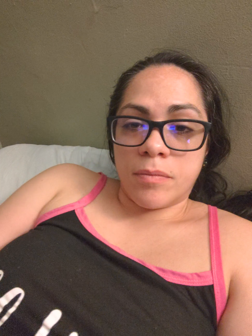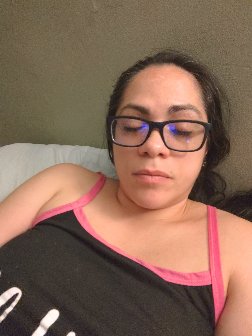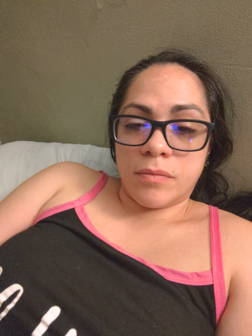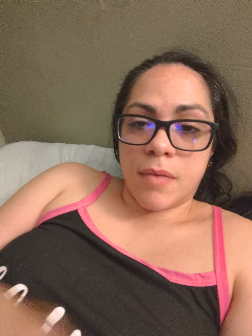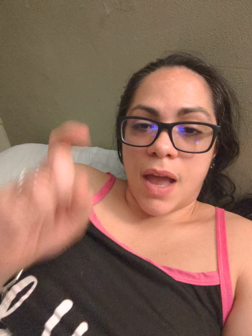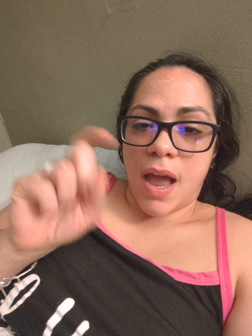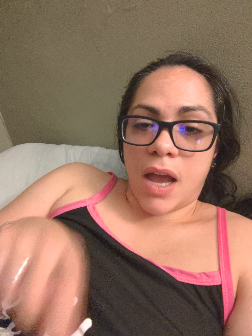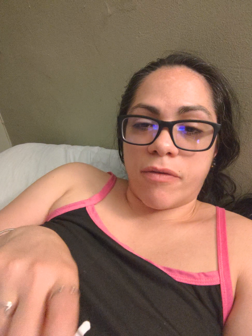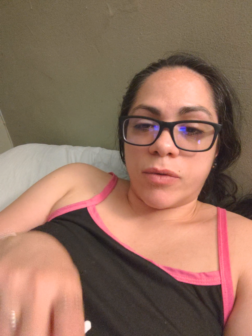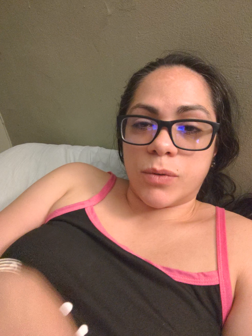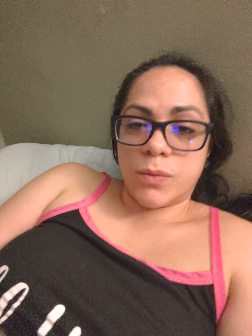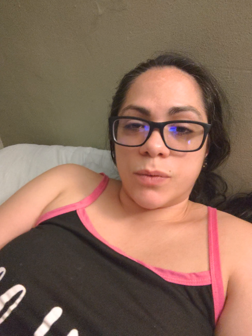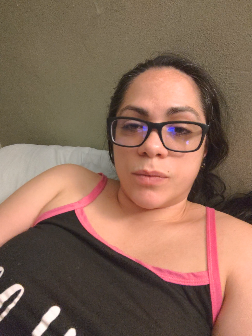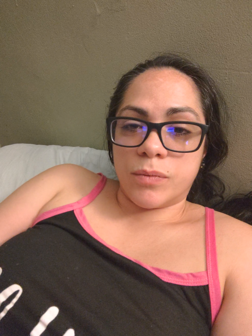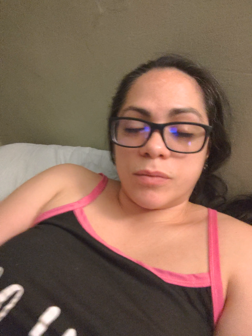have to